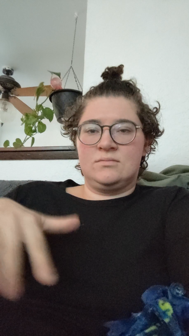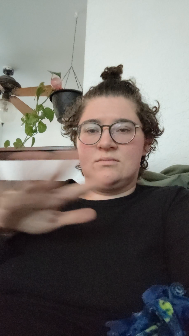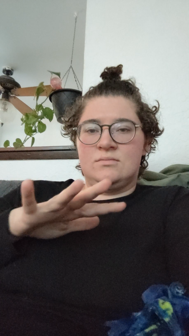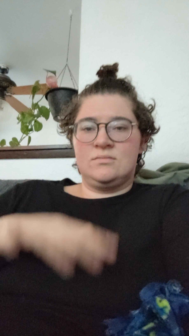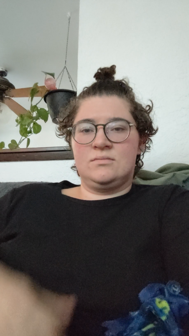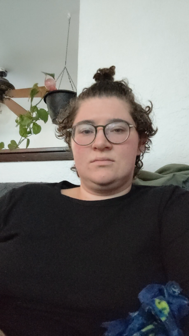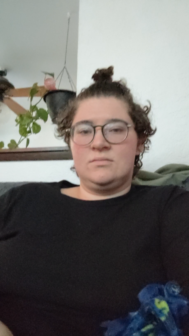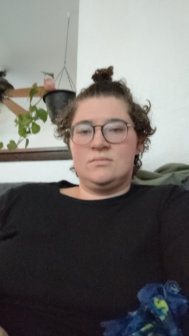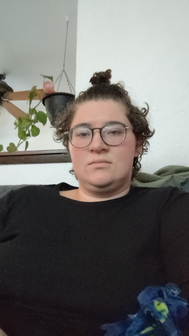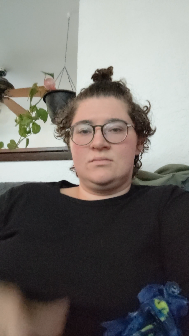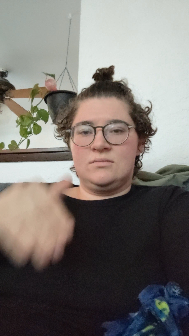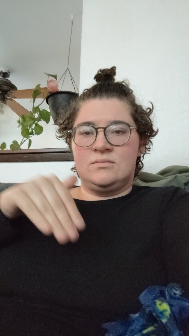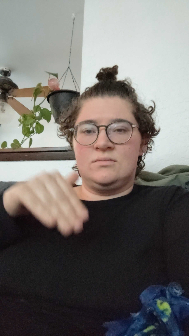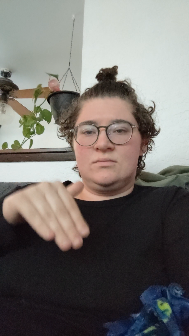doctor